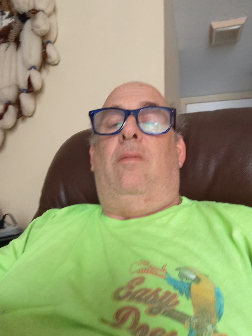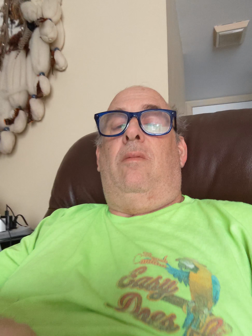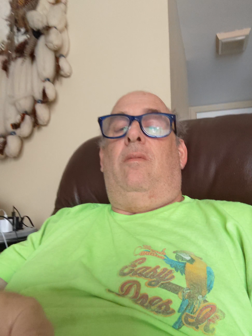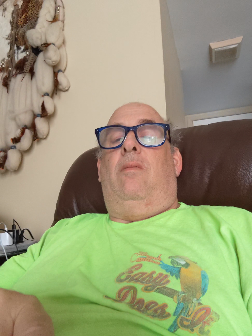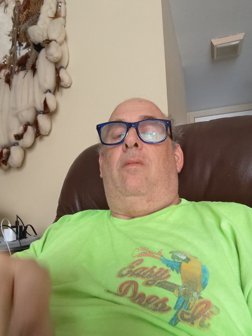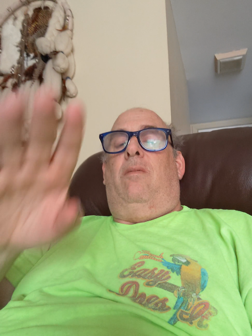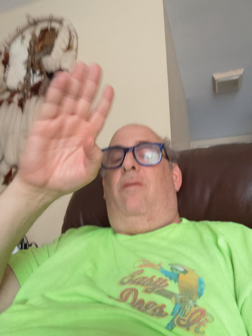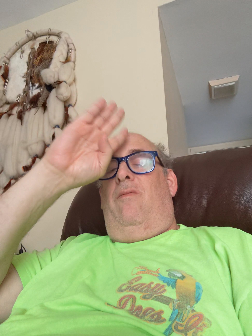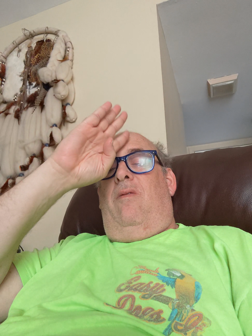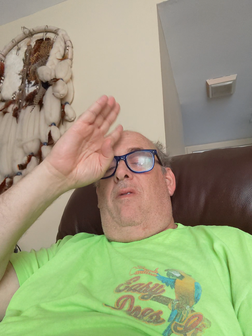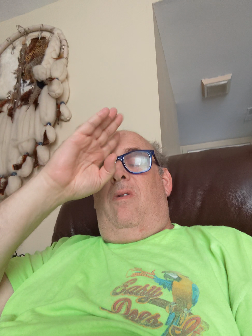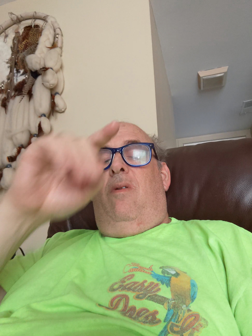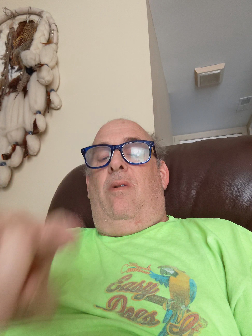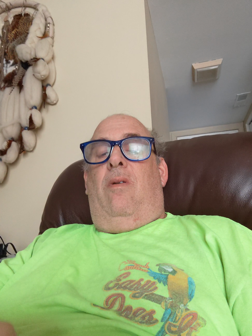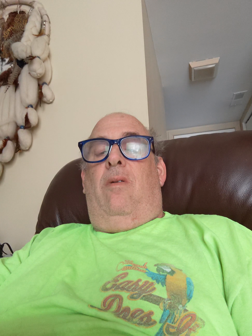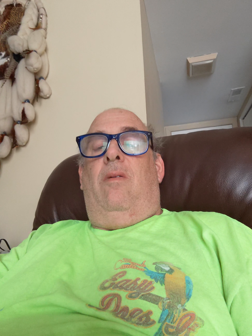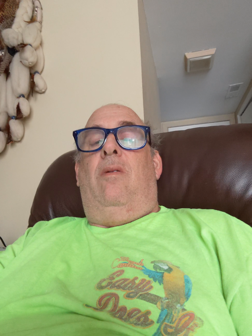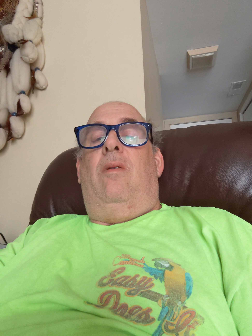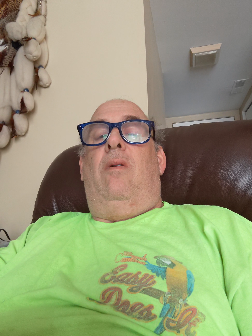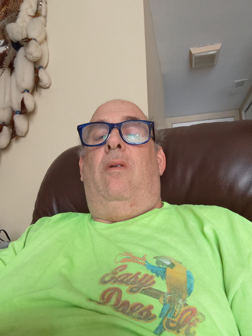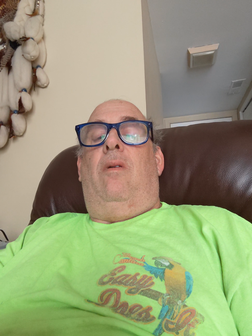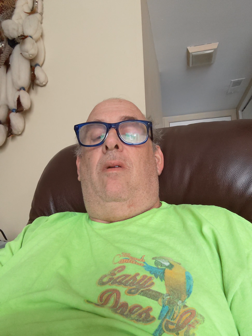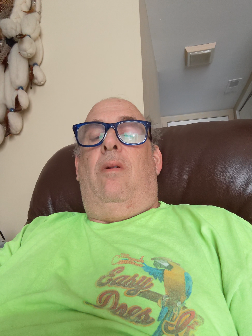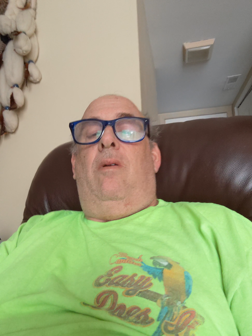fireman